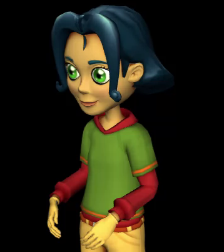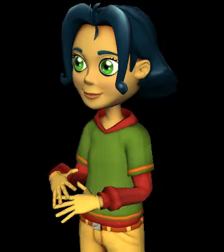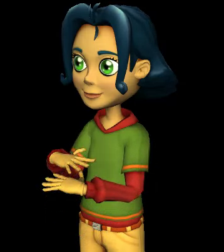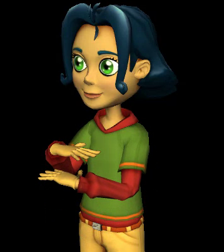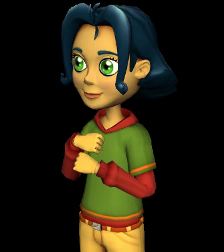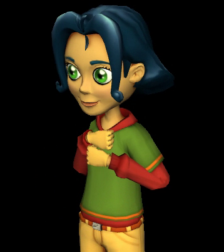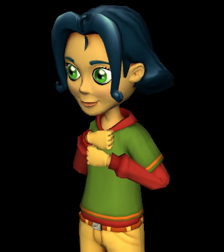يعترف